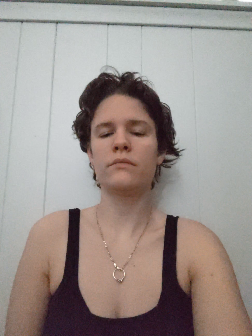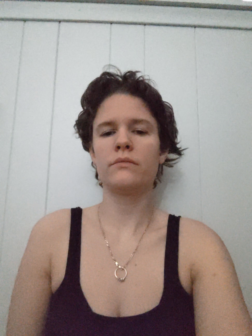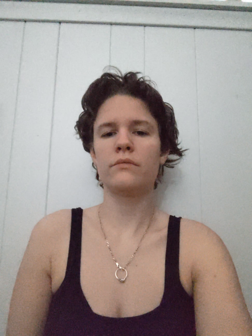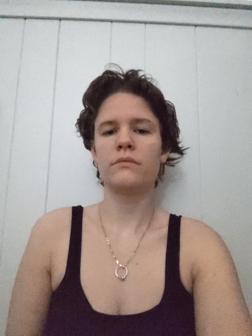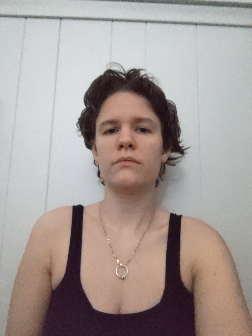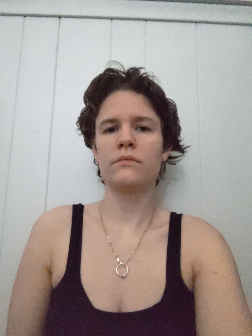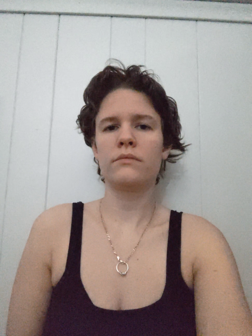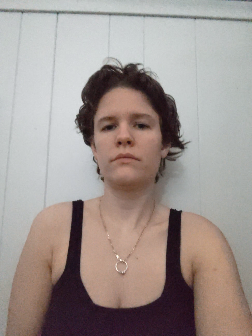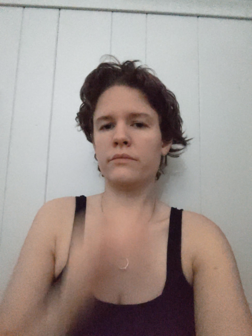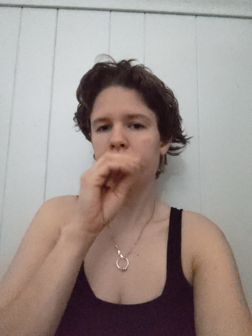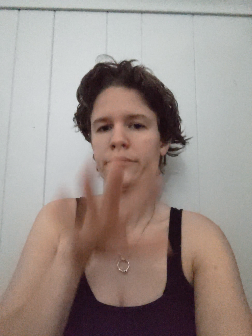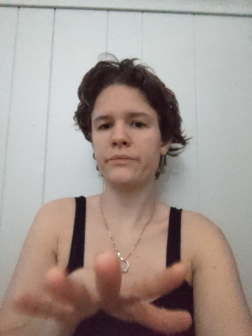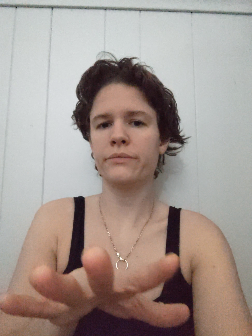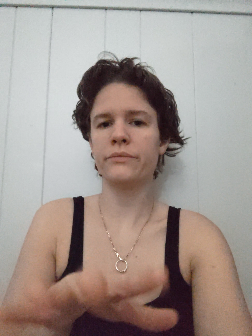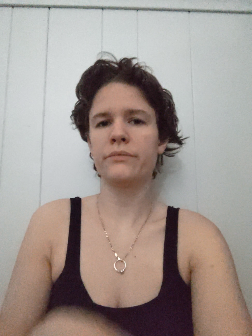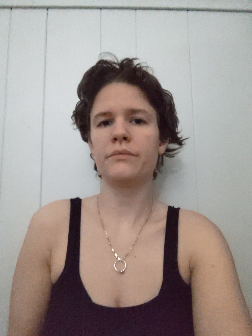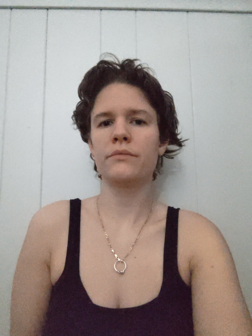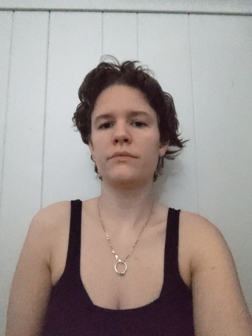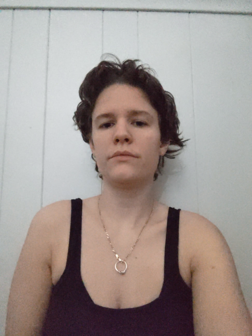blow